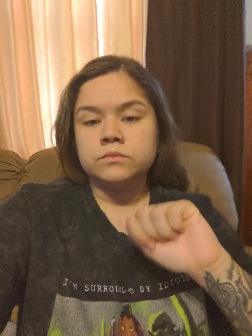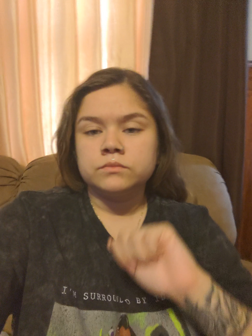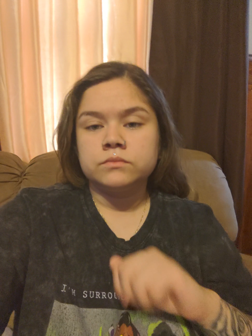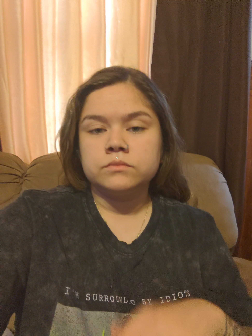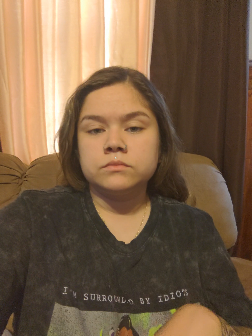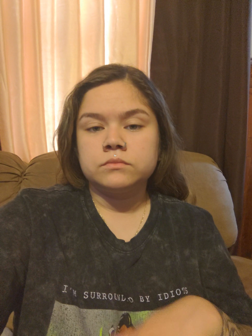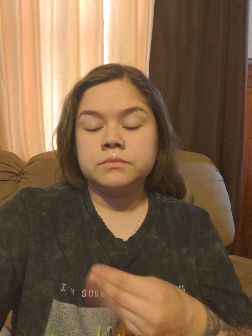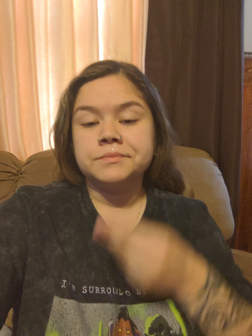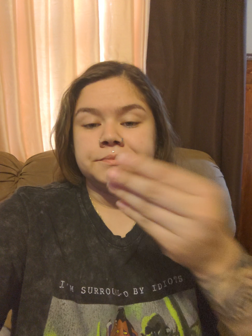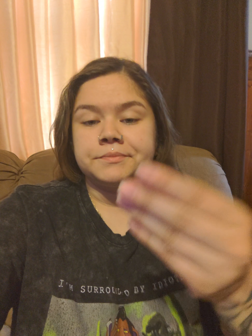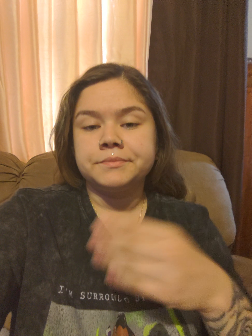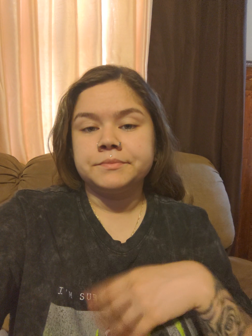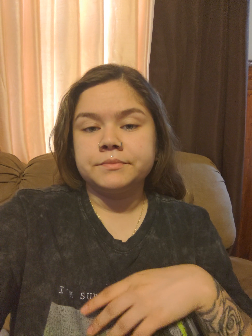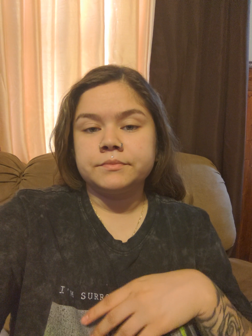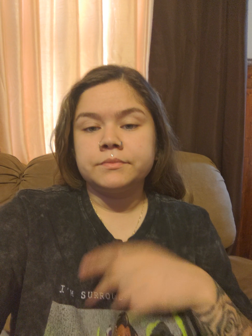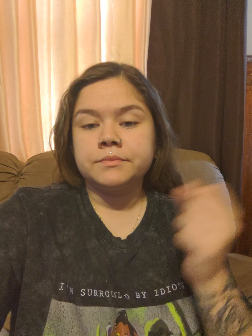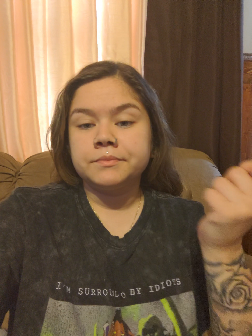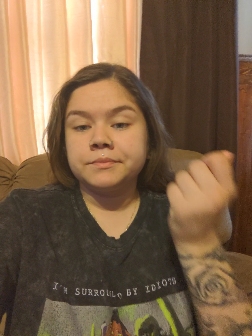buy